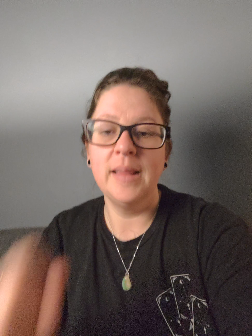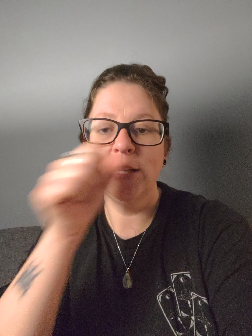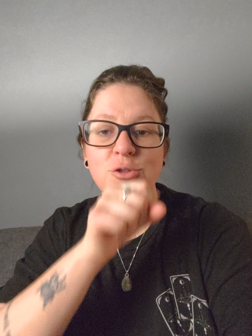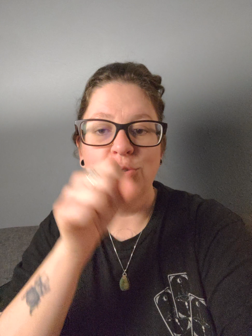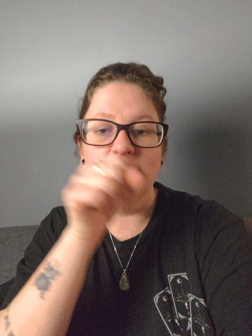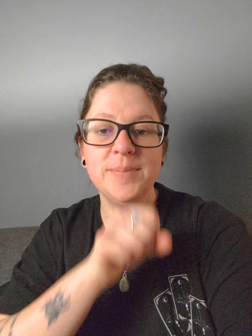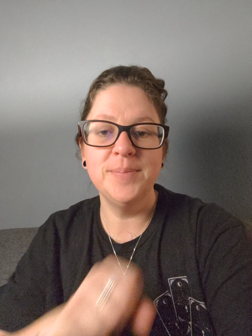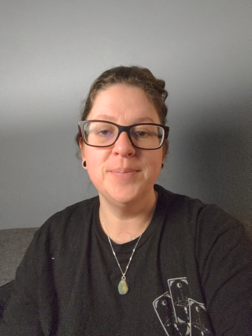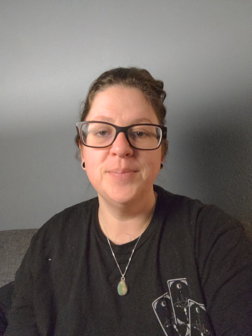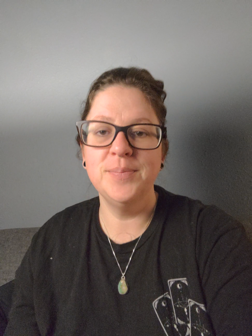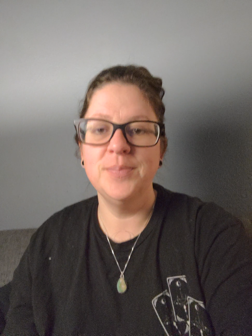ice cream